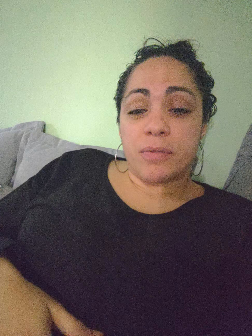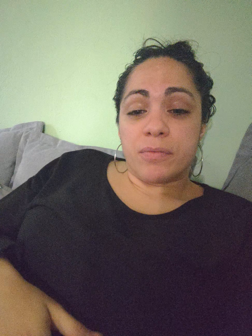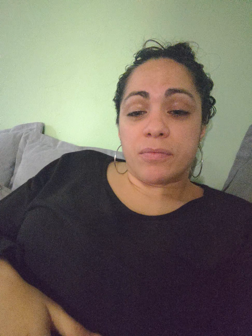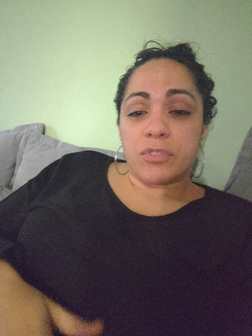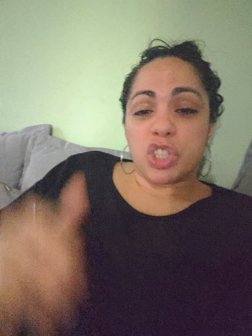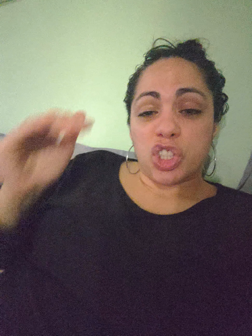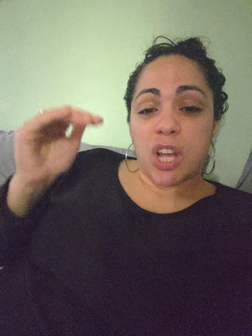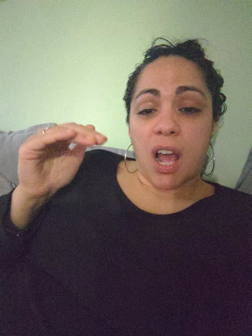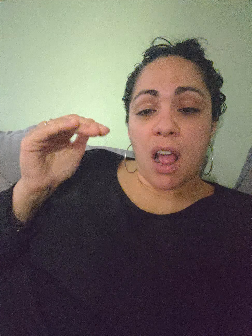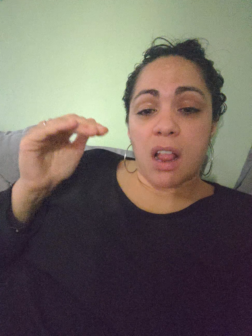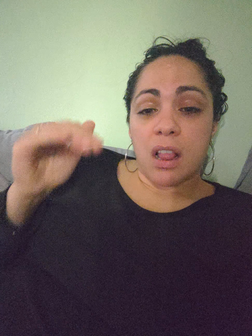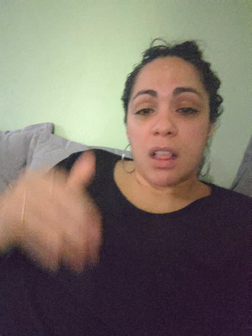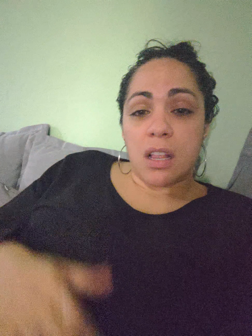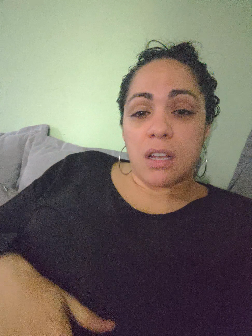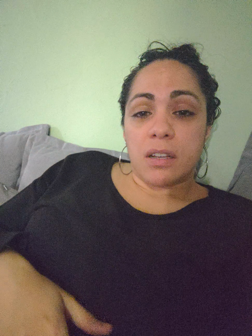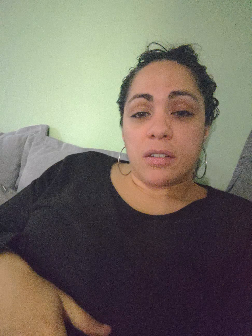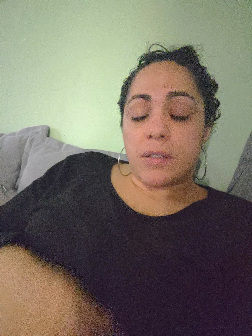child